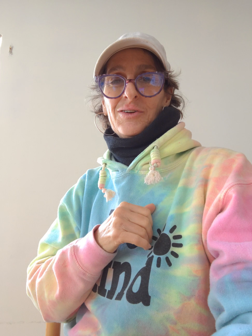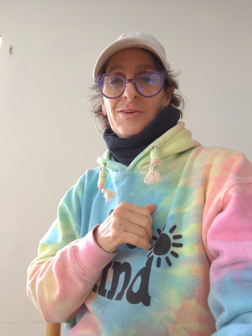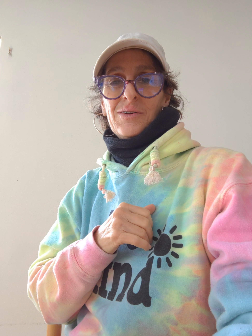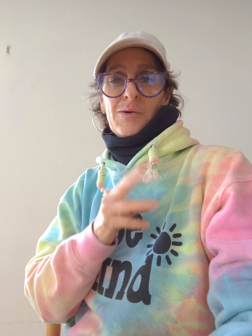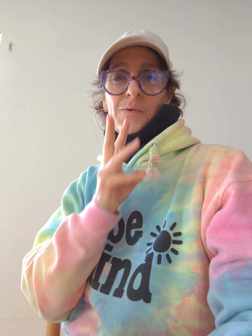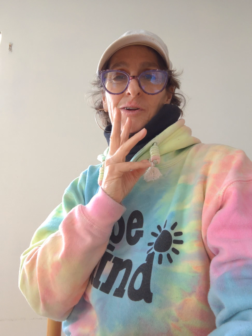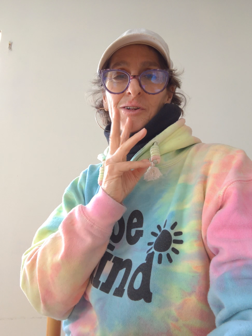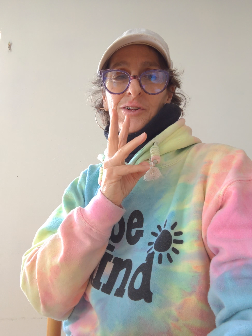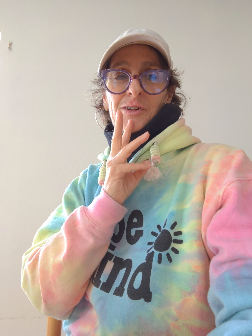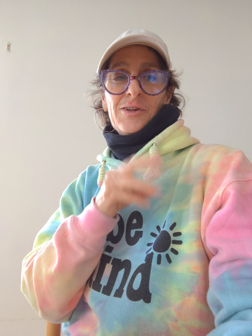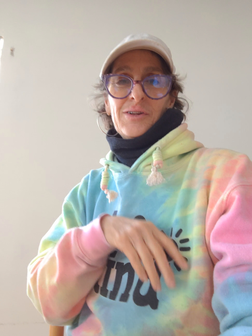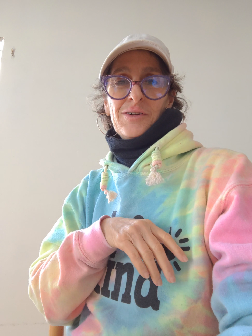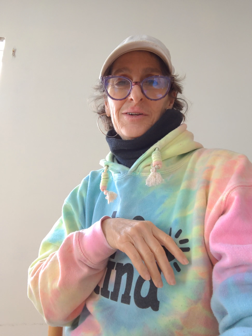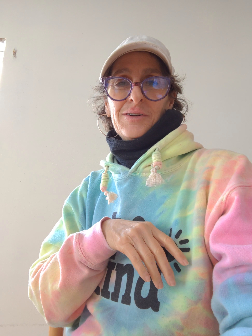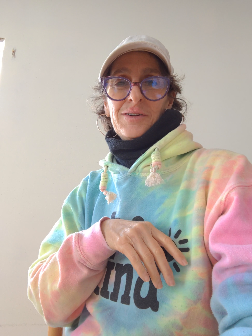water